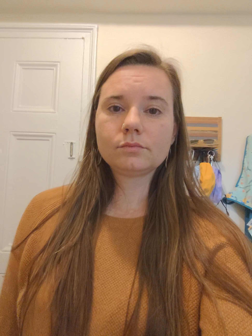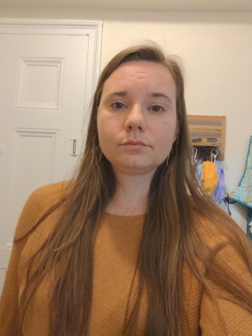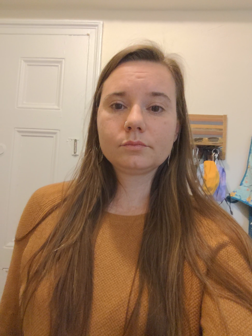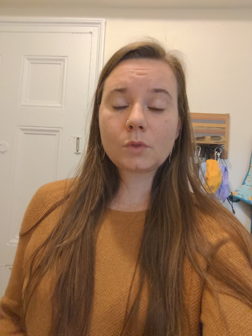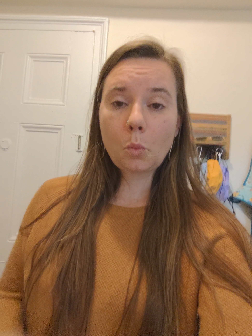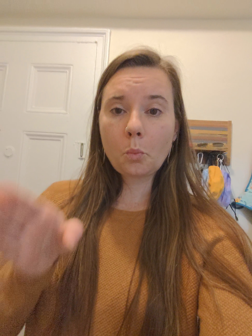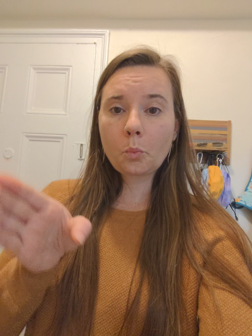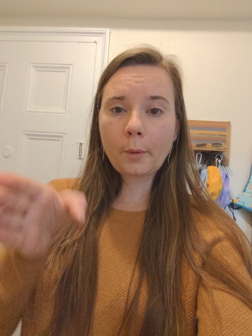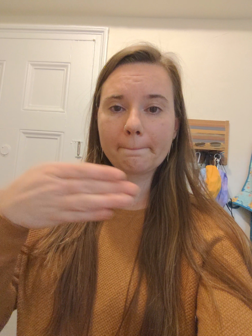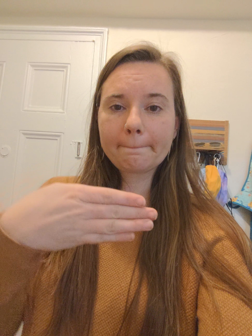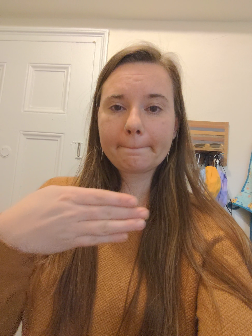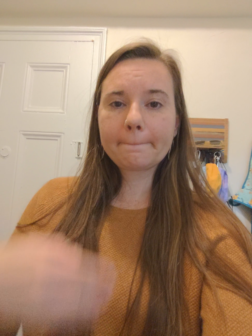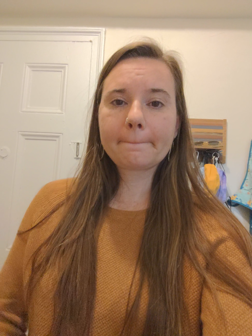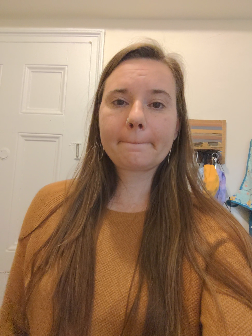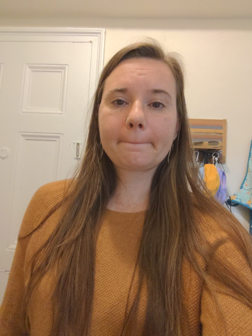room